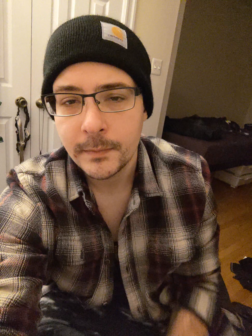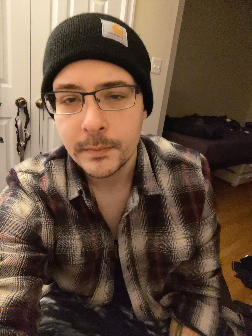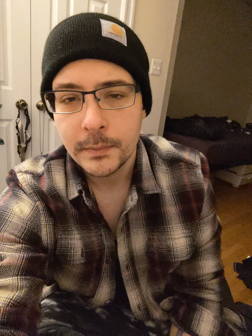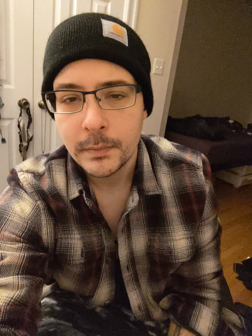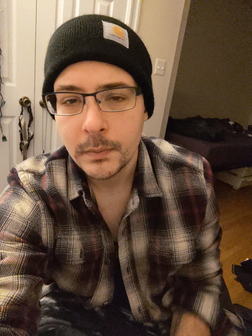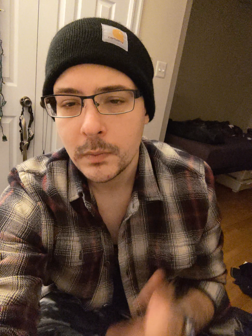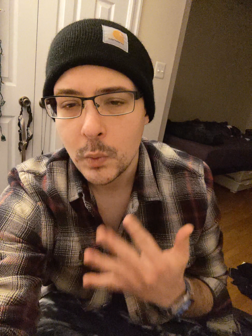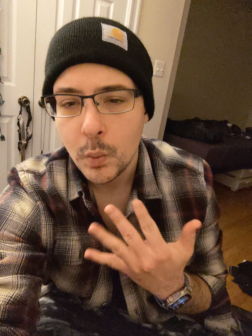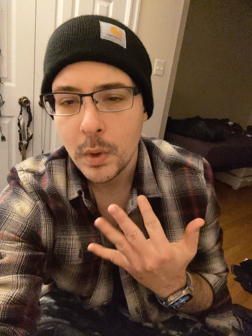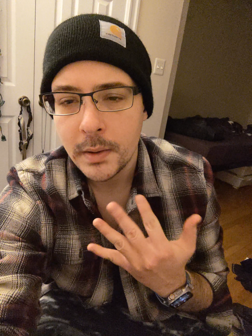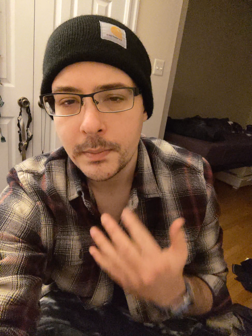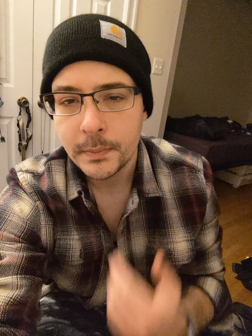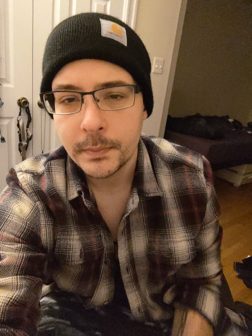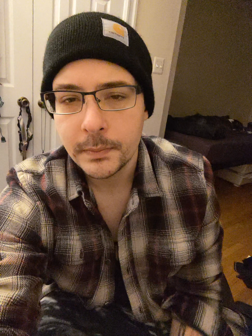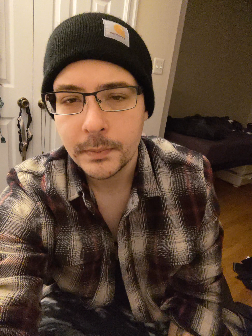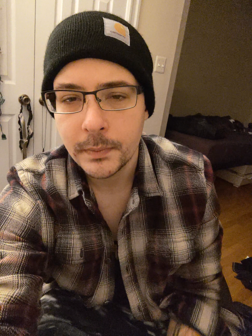wait